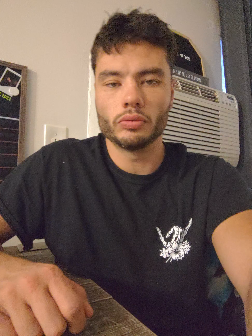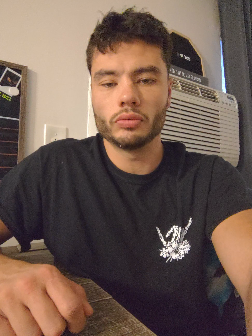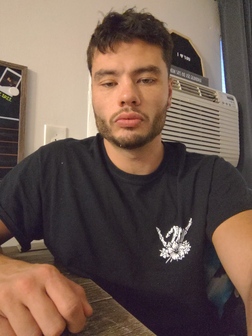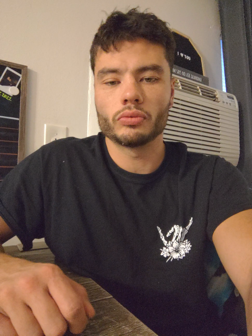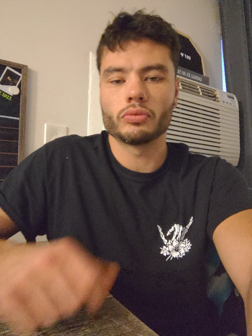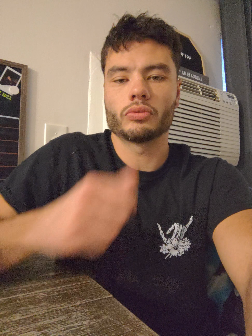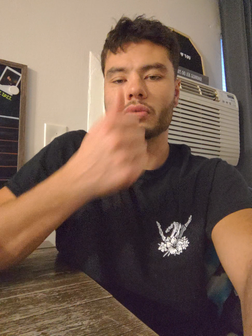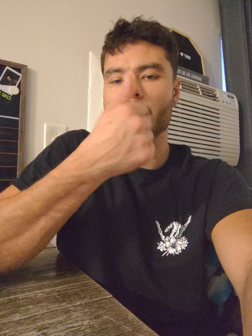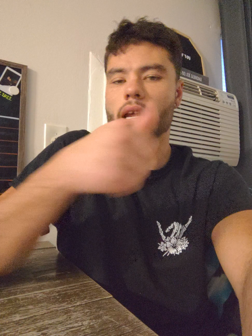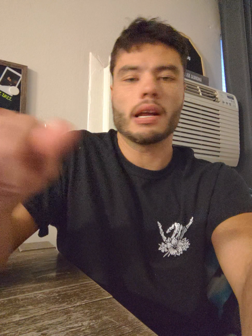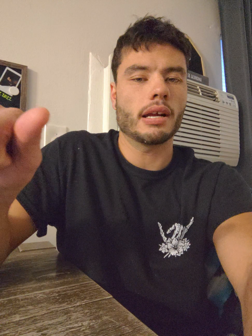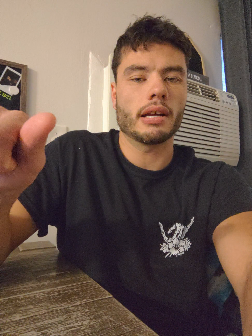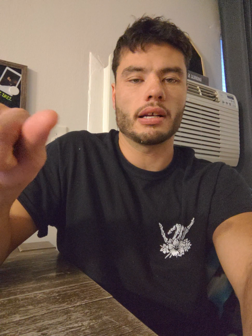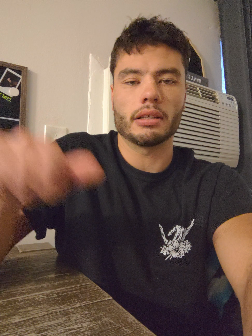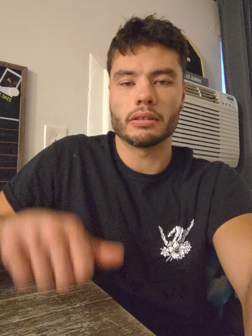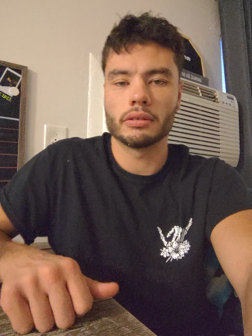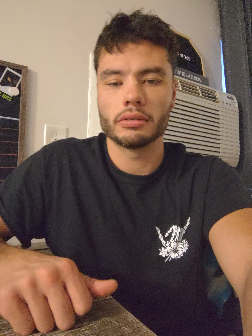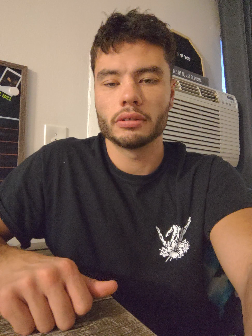any